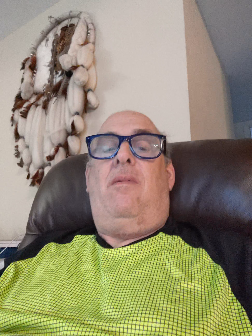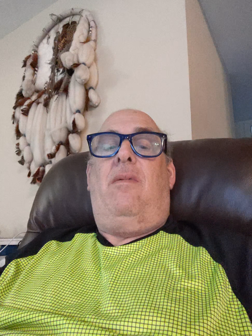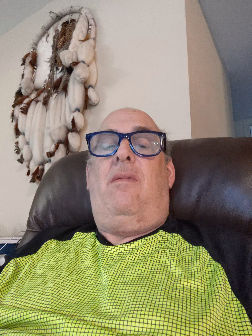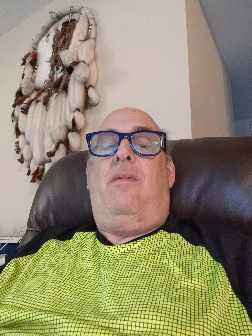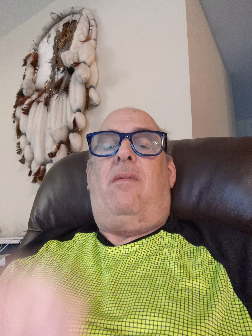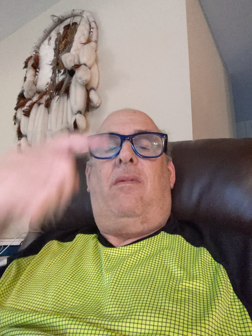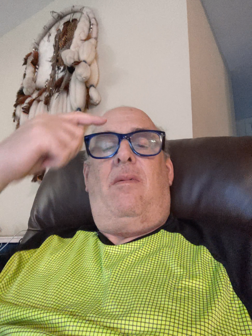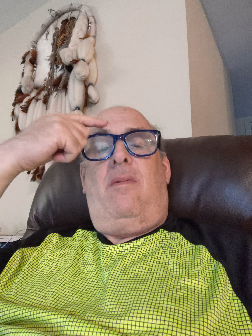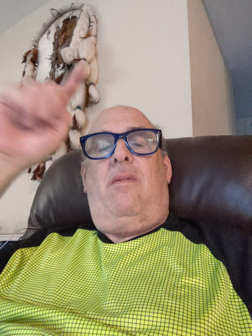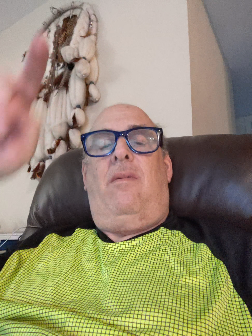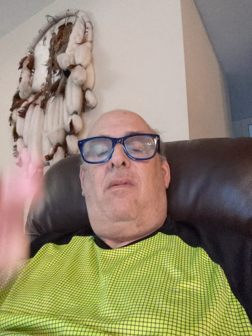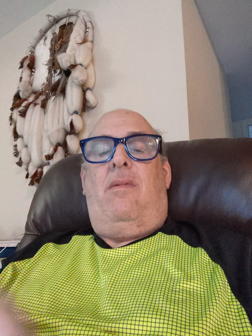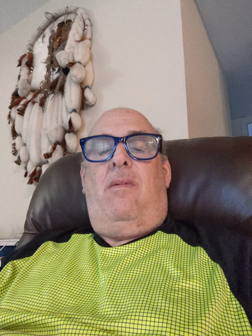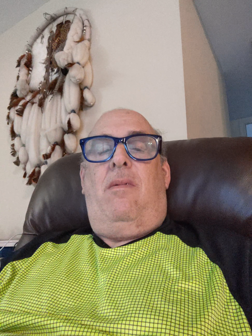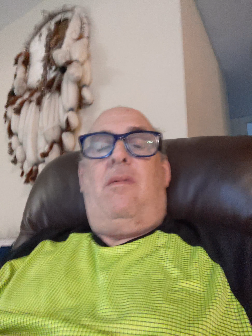for